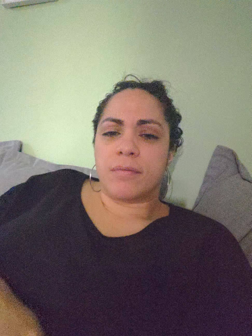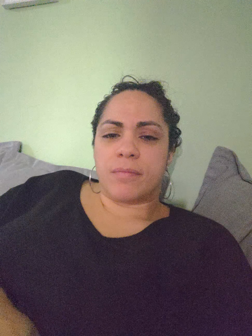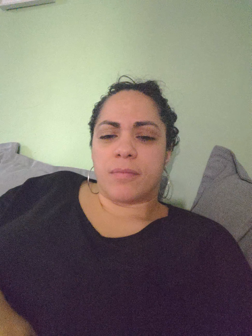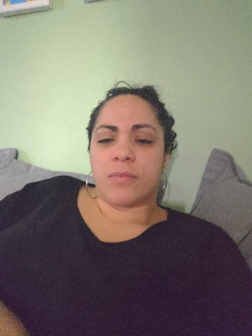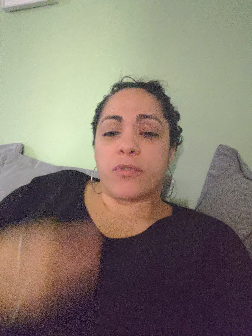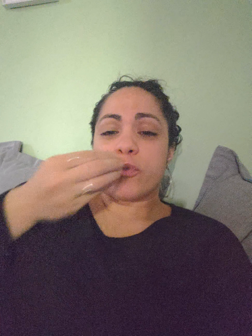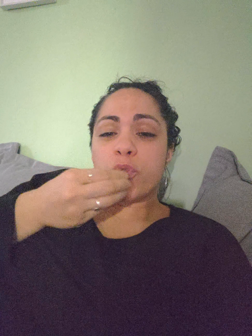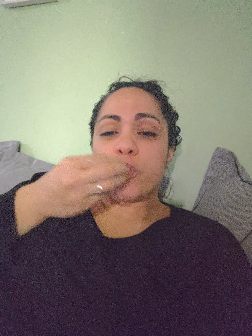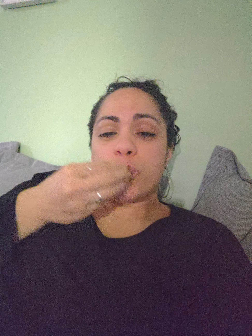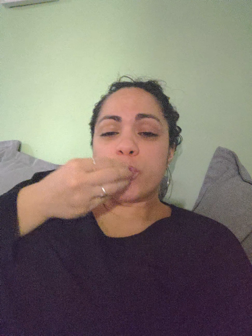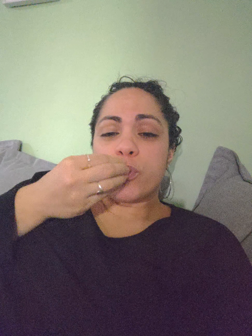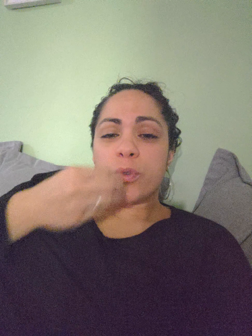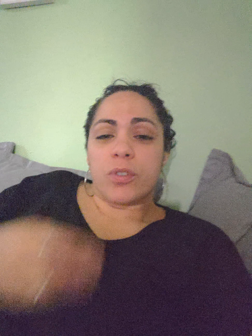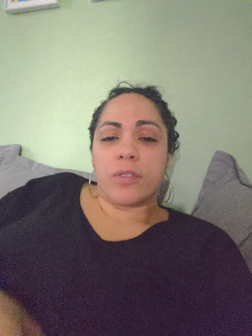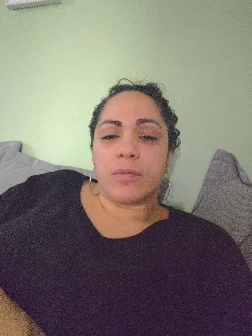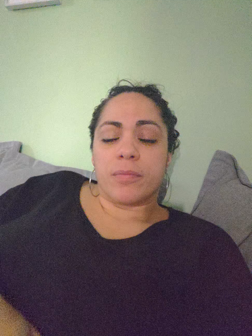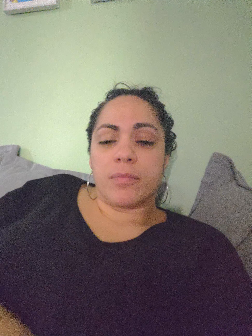food